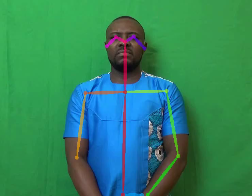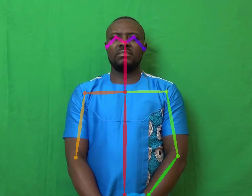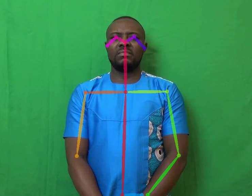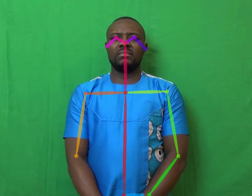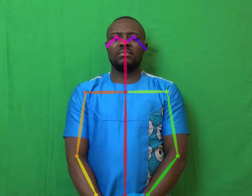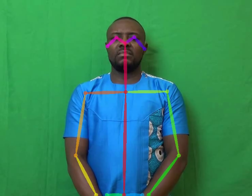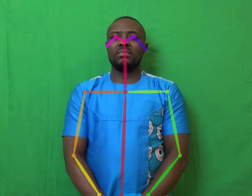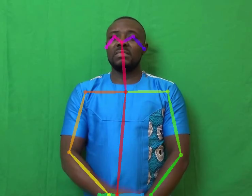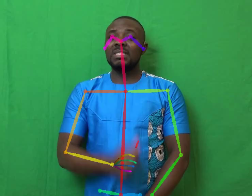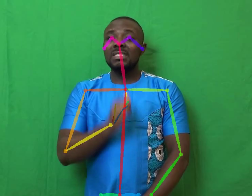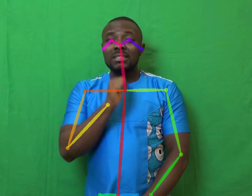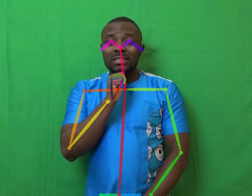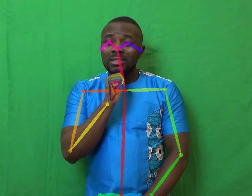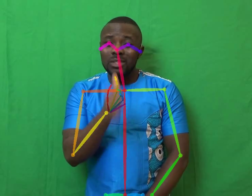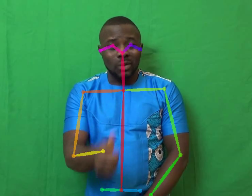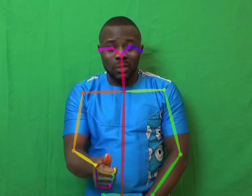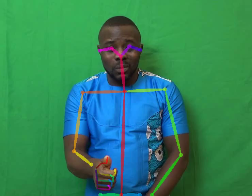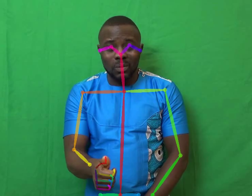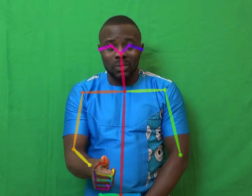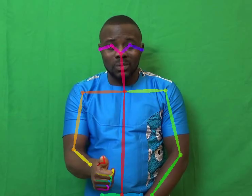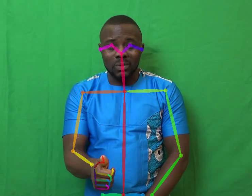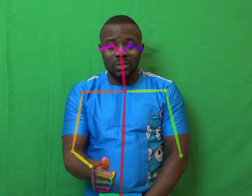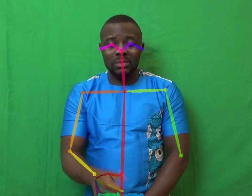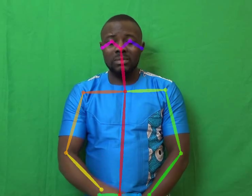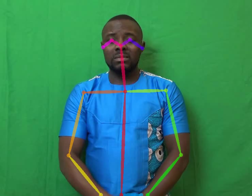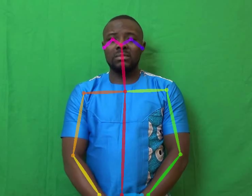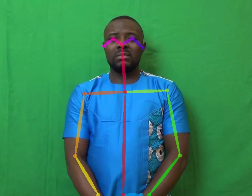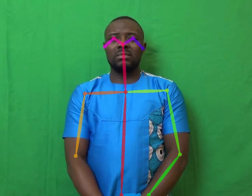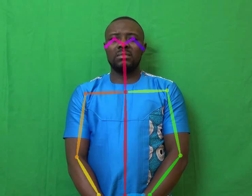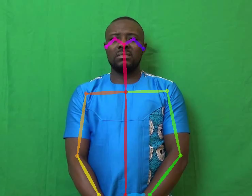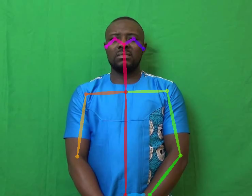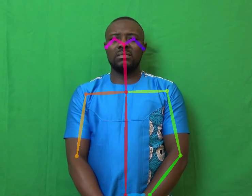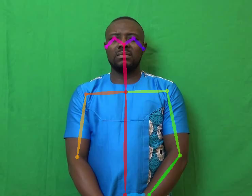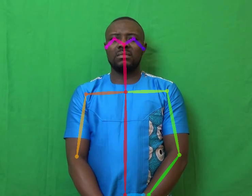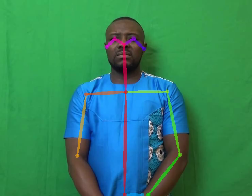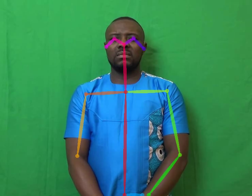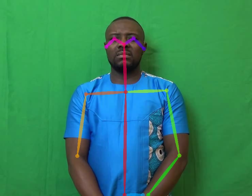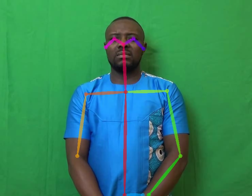not